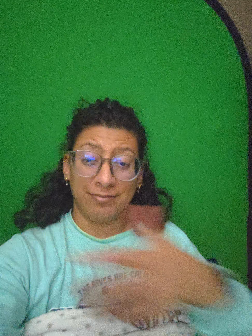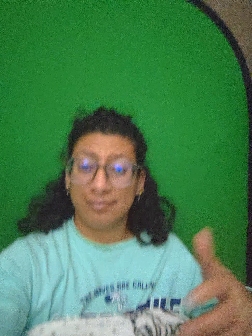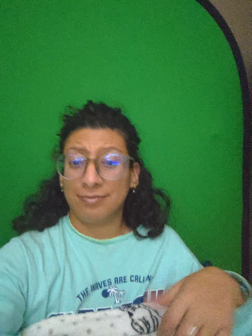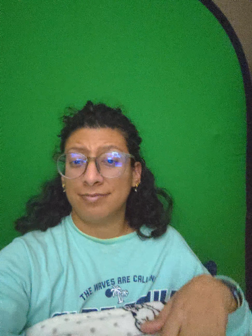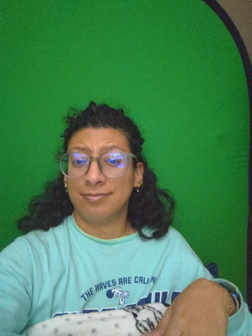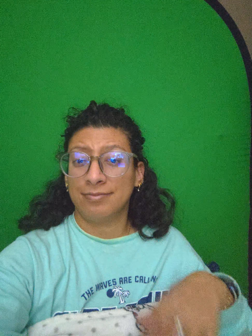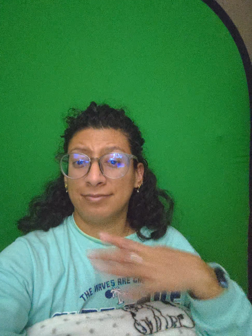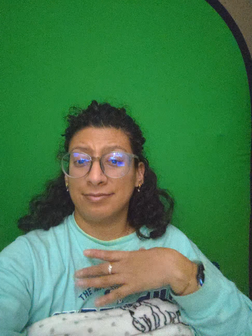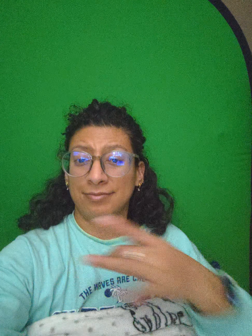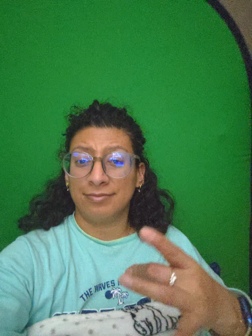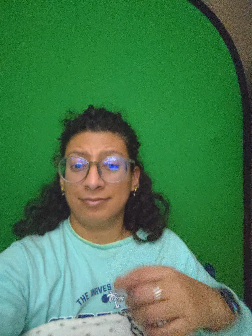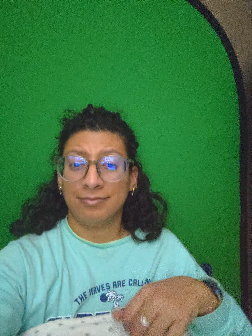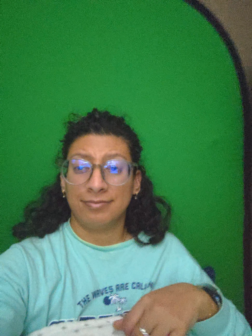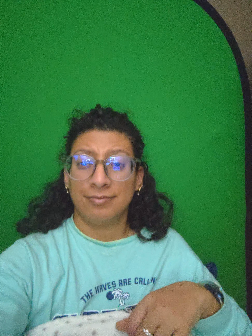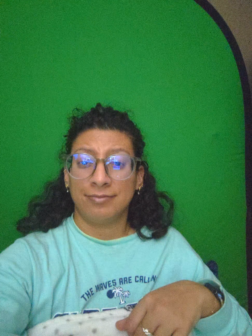like